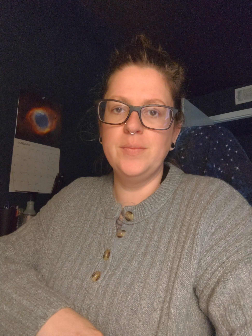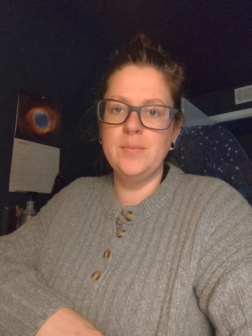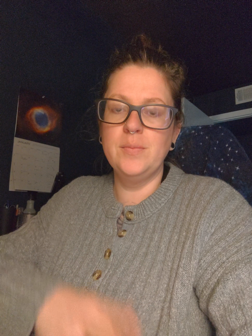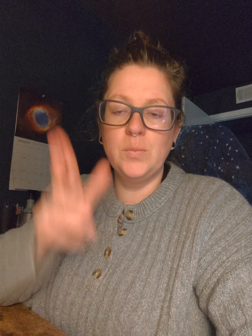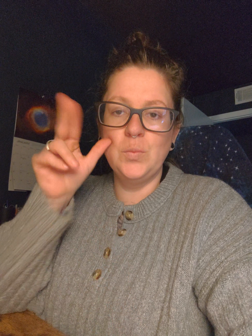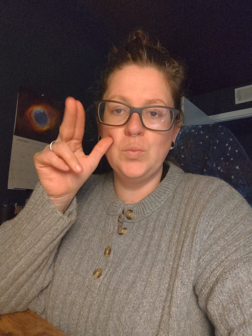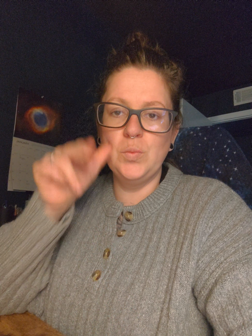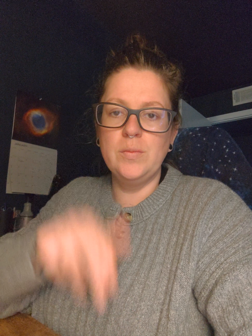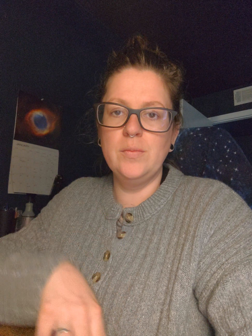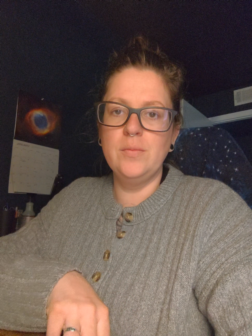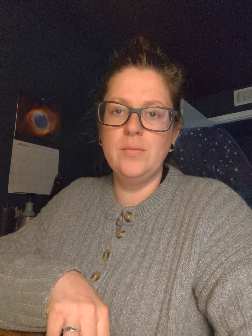horse